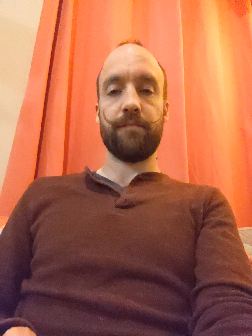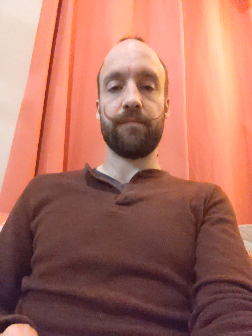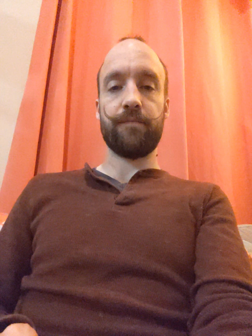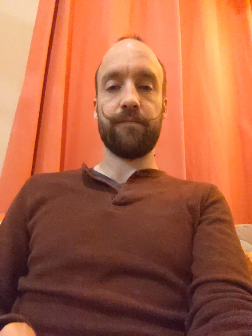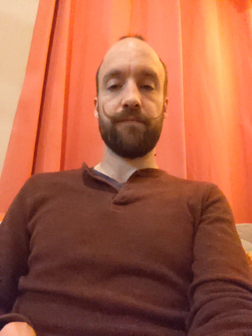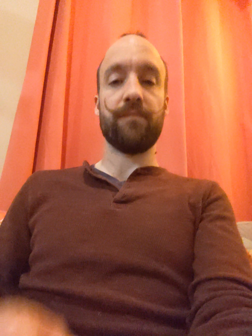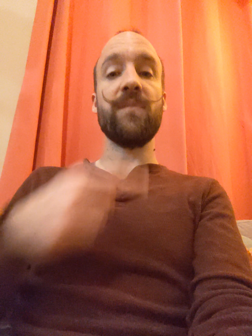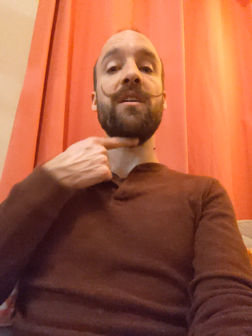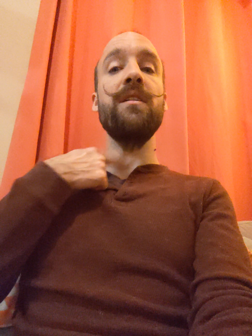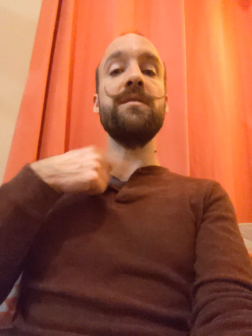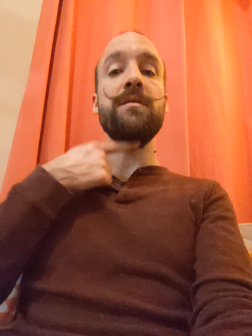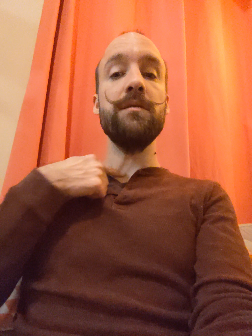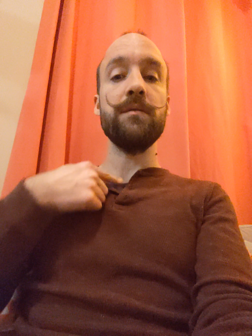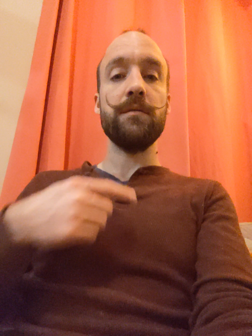thirsty